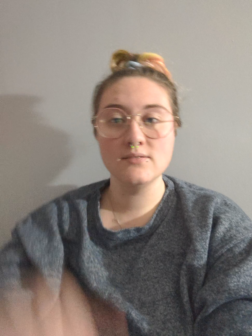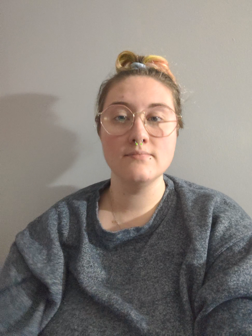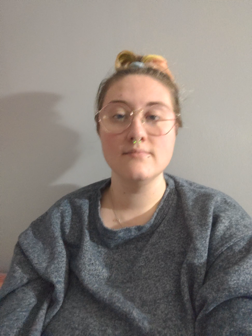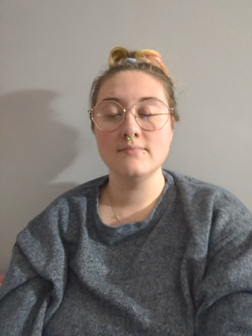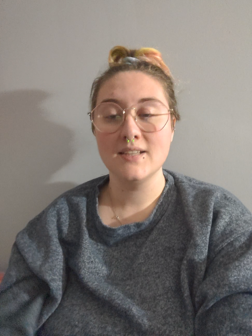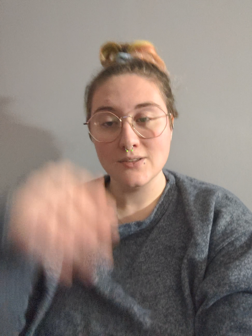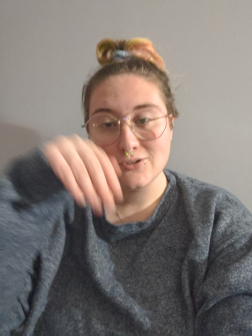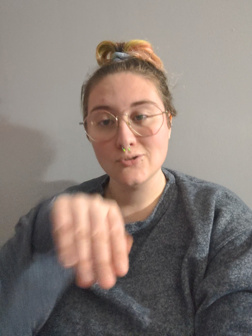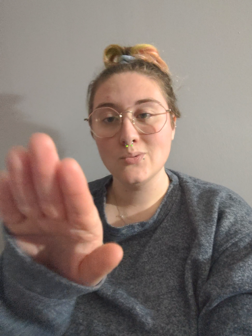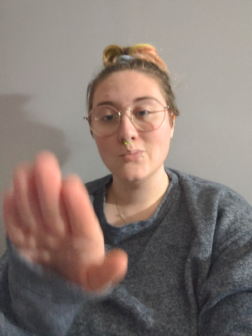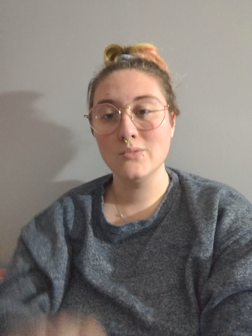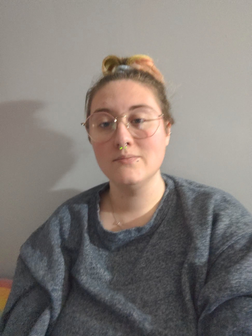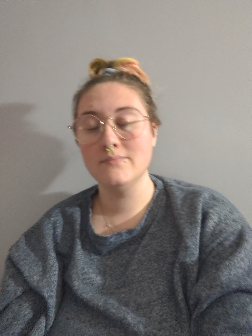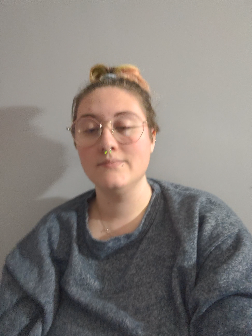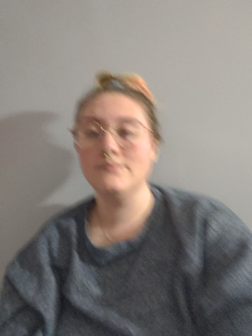into